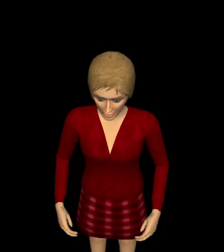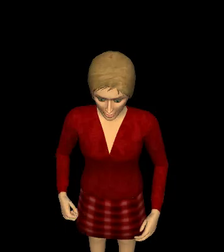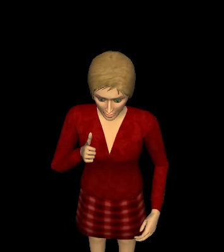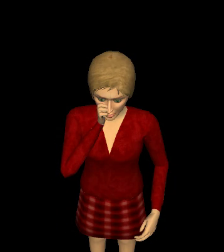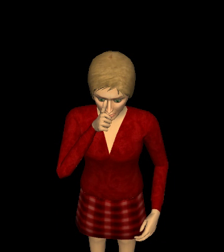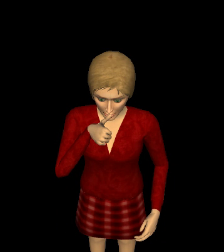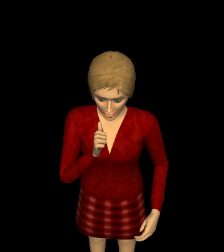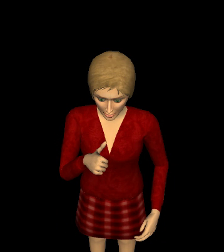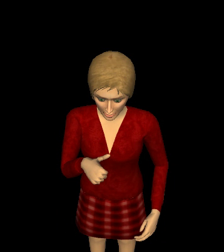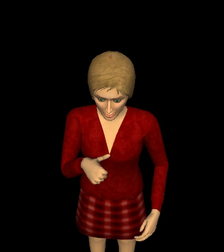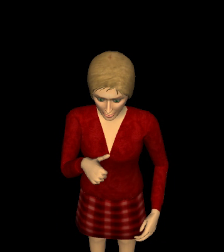بعد غد